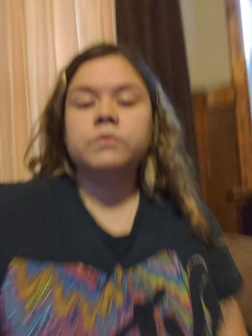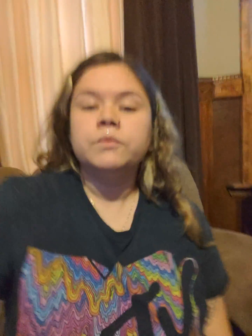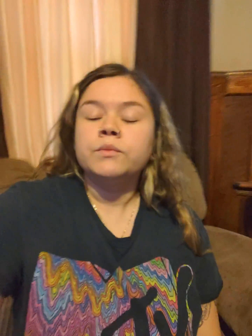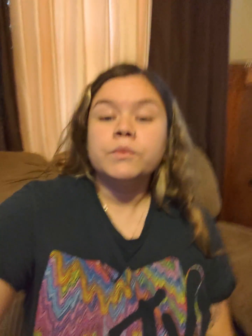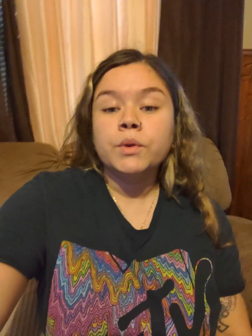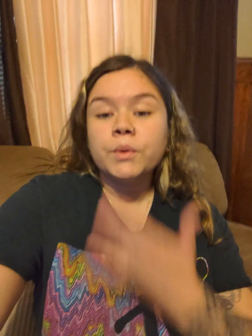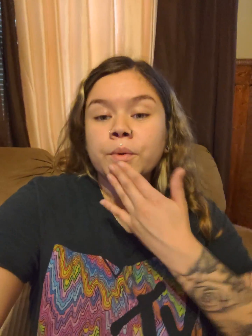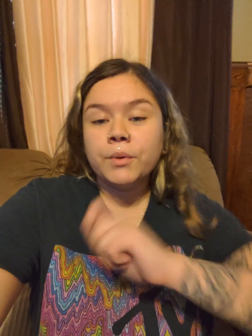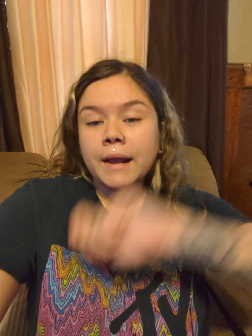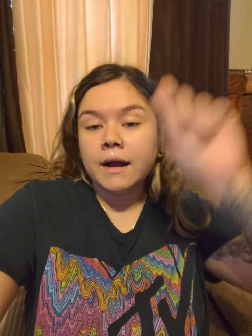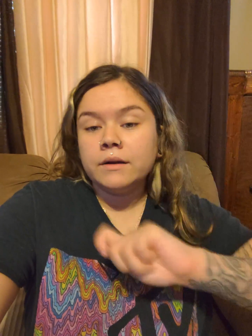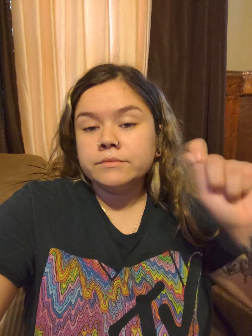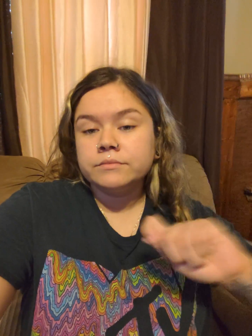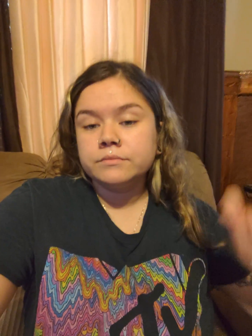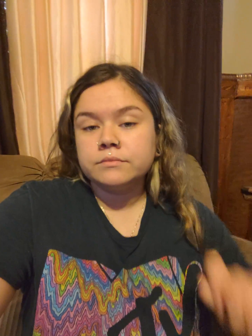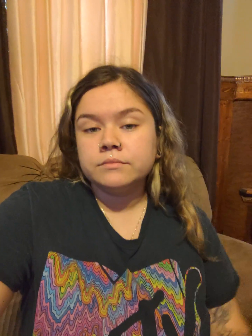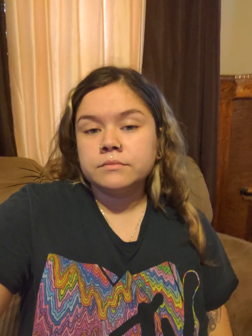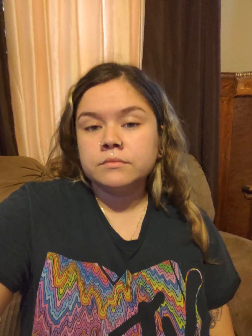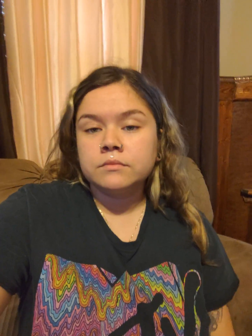crayon